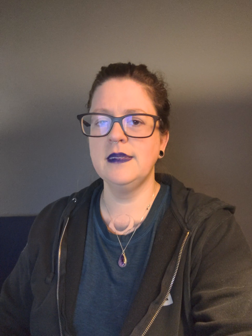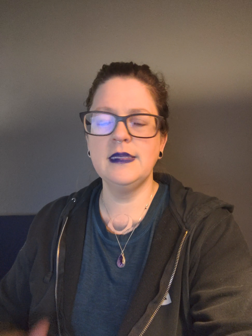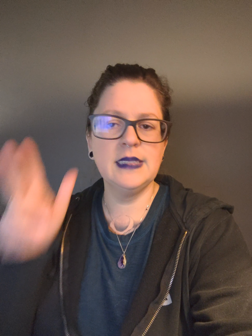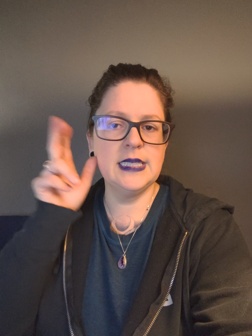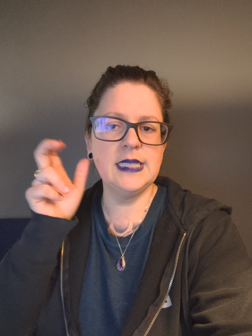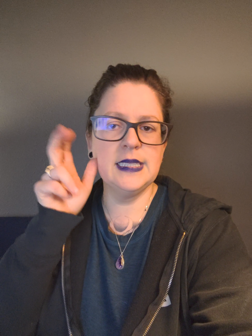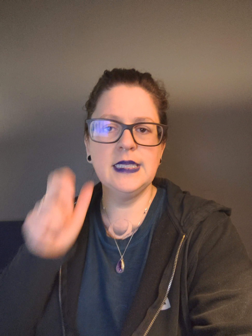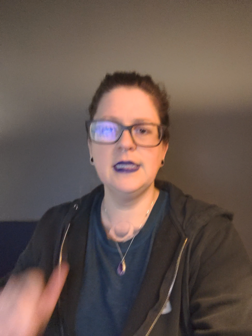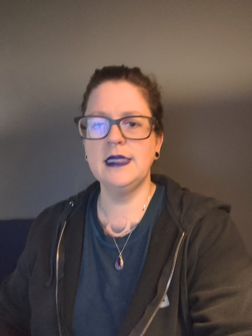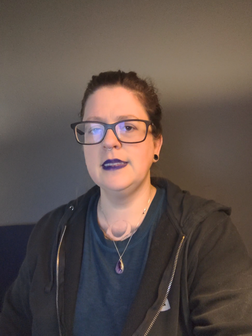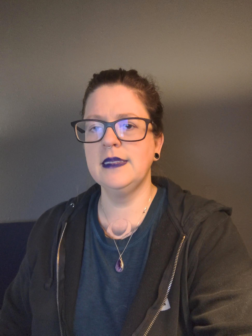listen